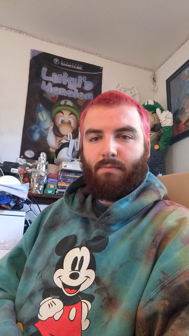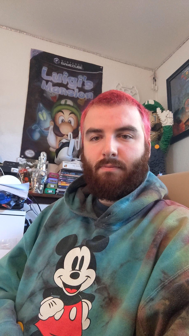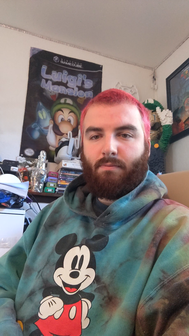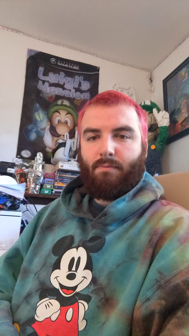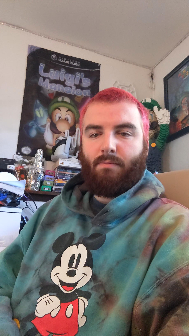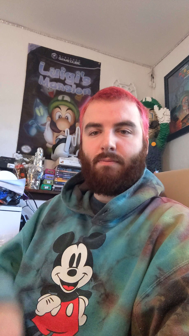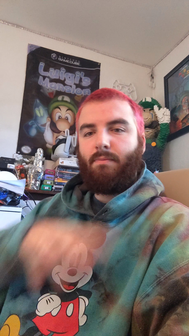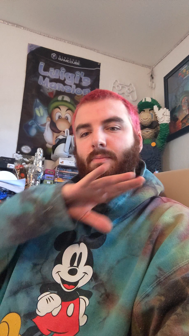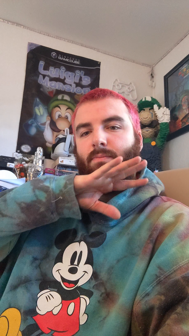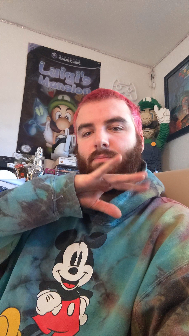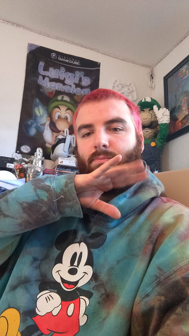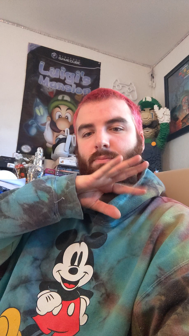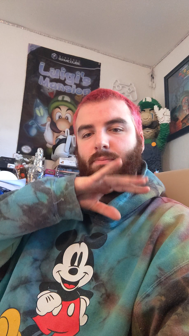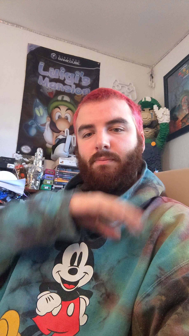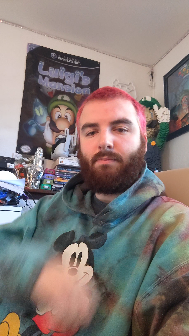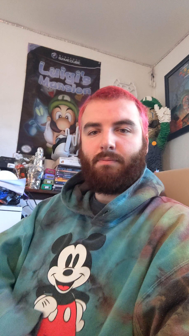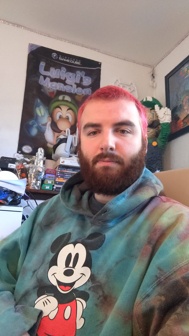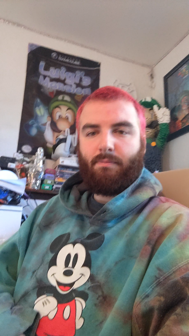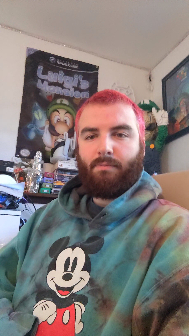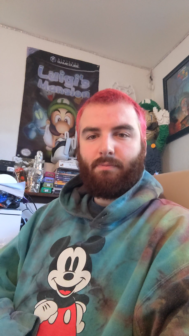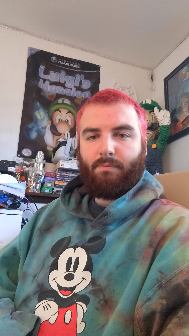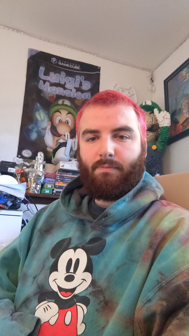naughty